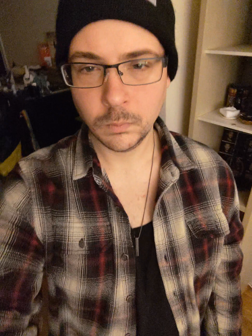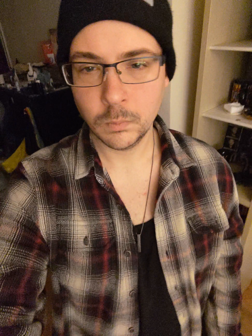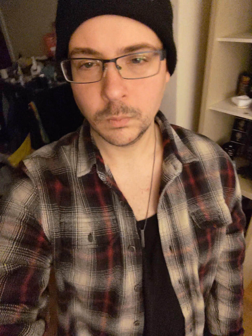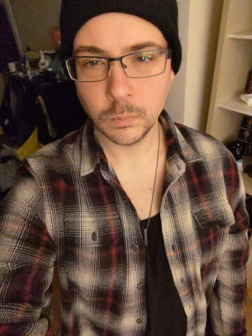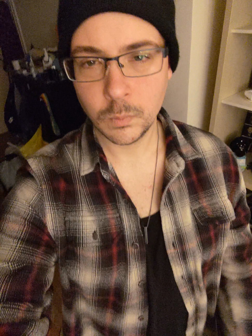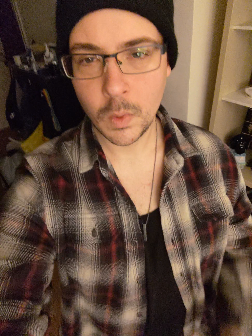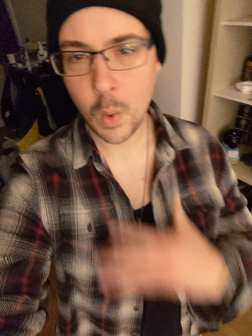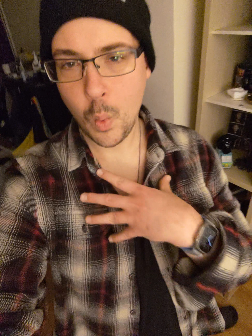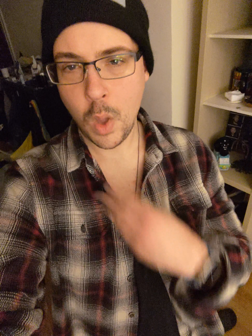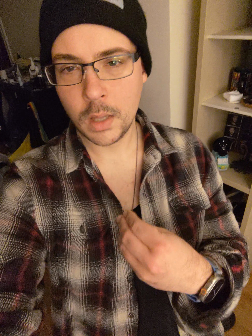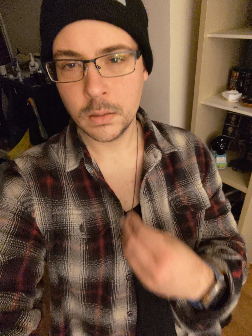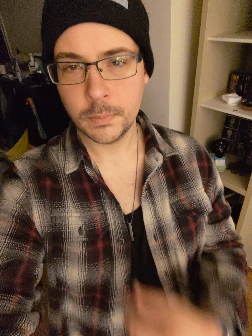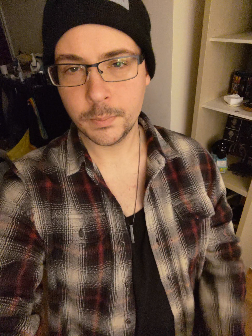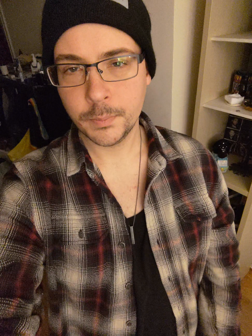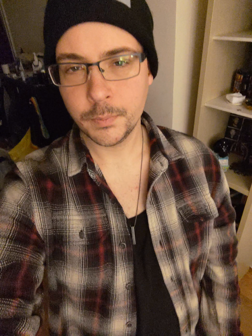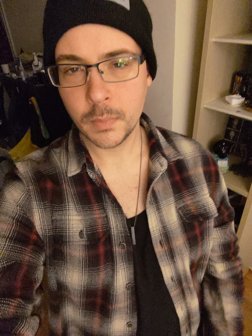white